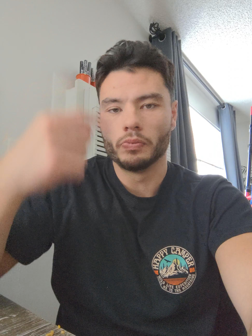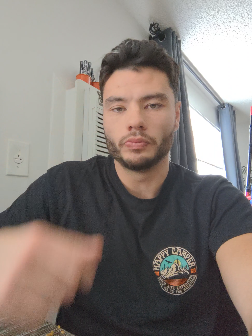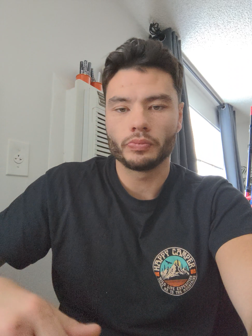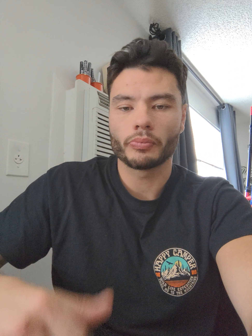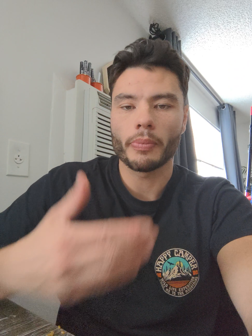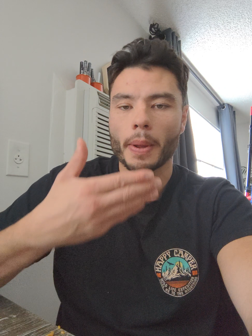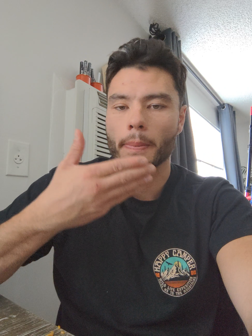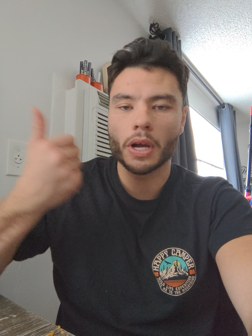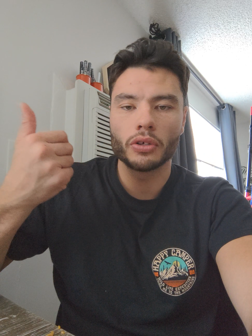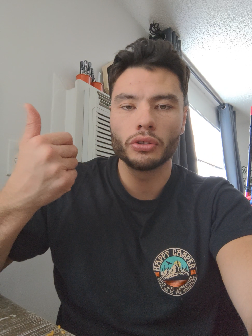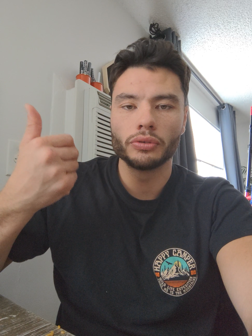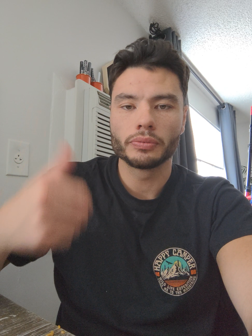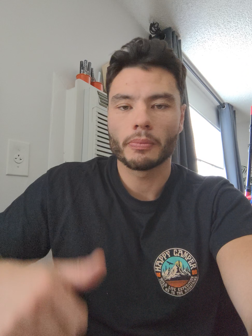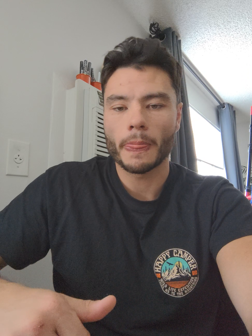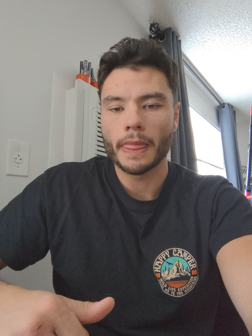better